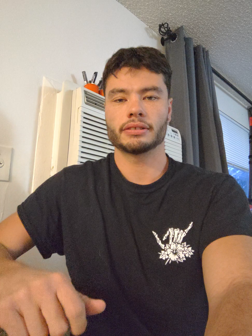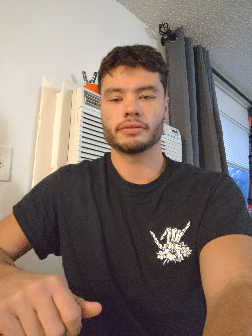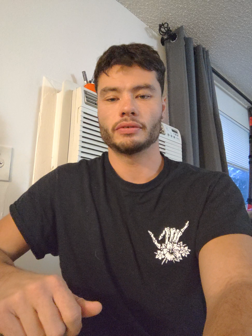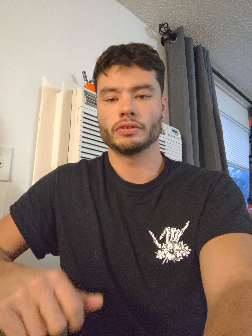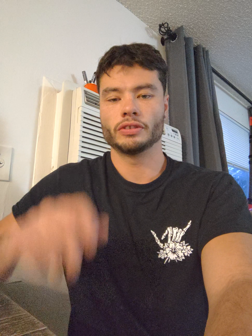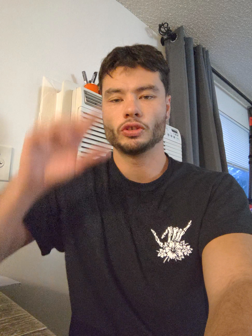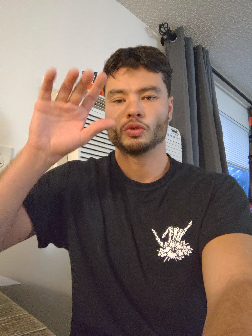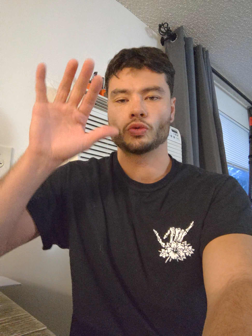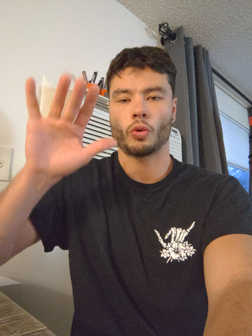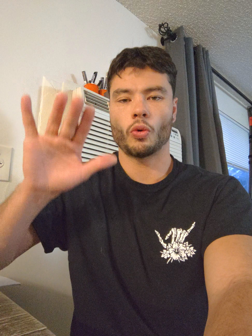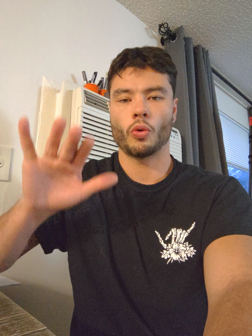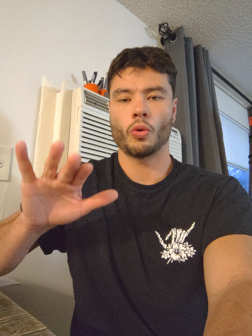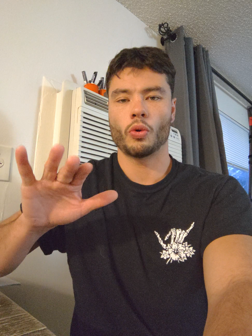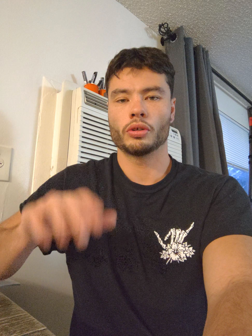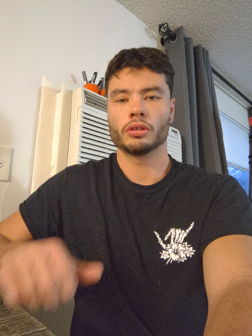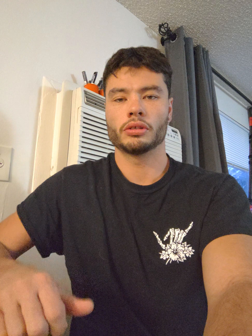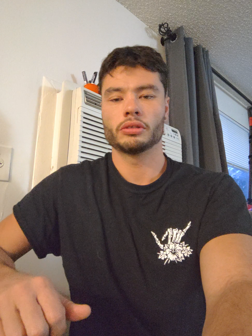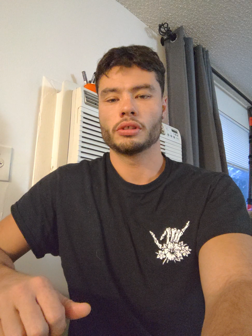snow